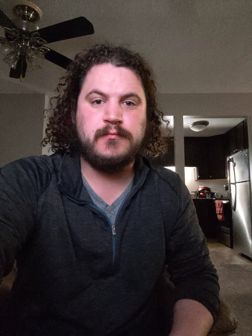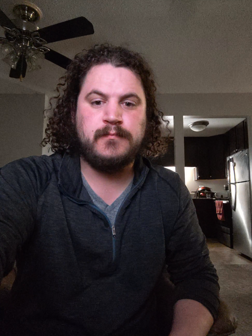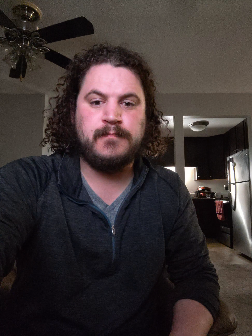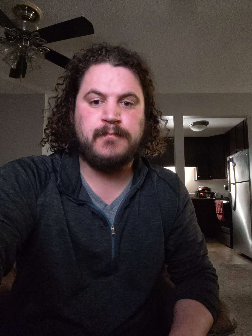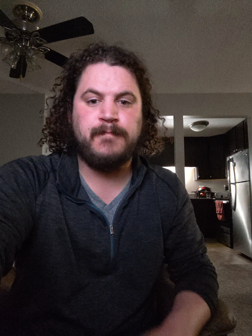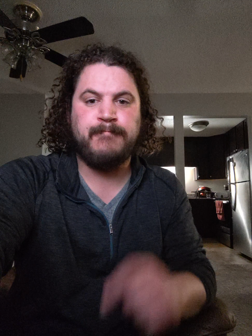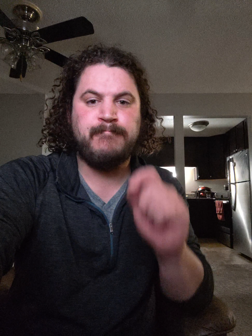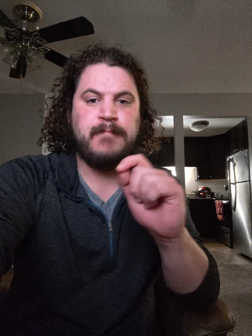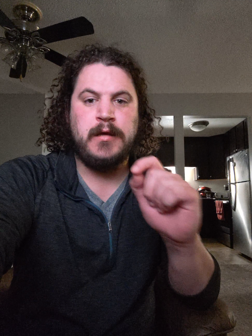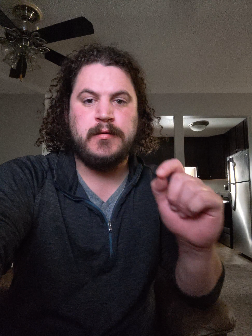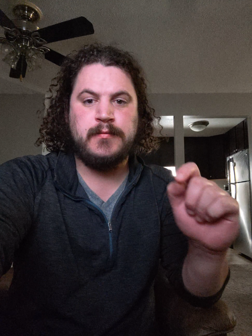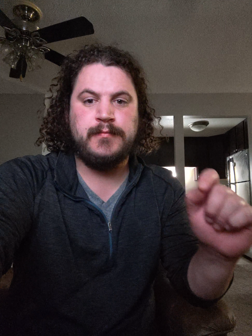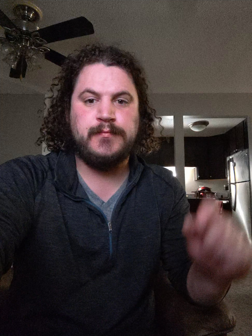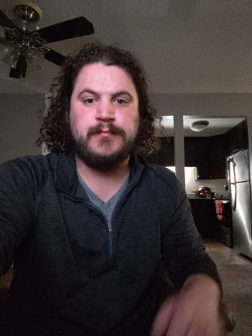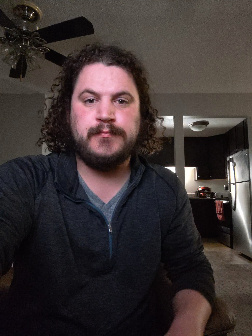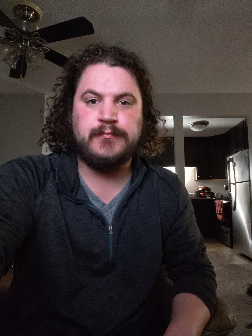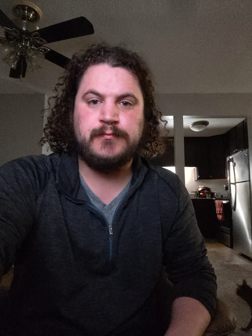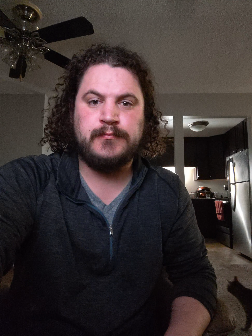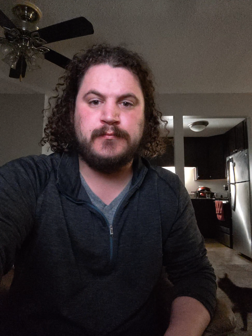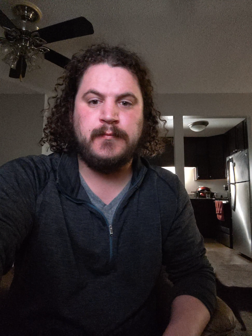pen